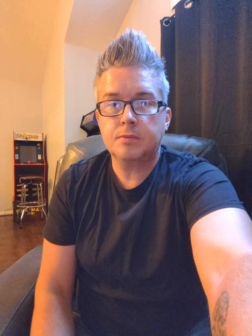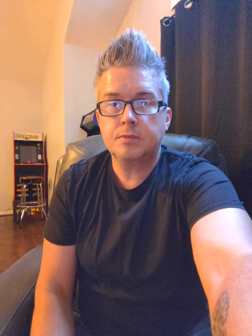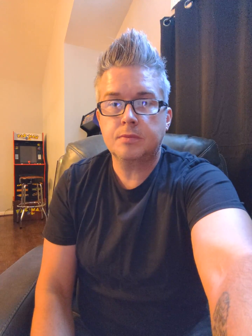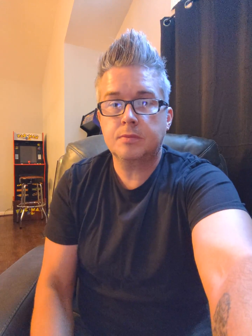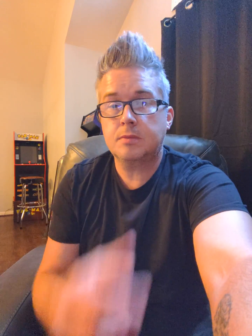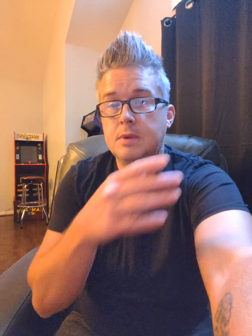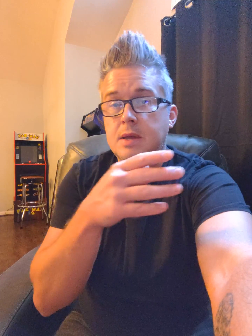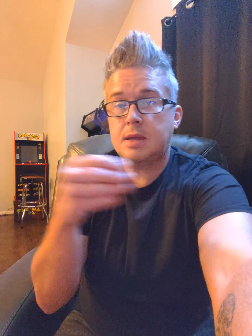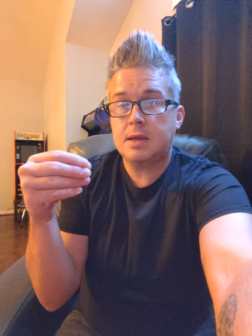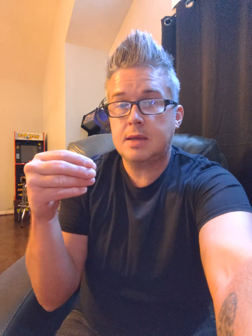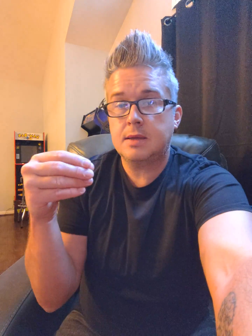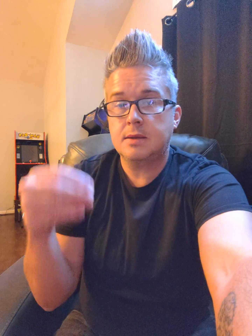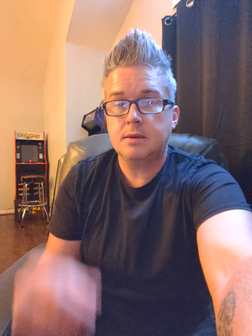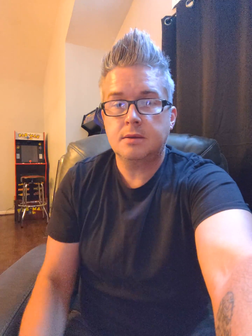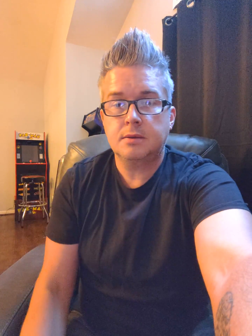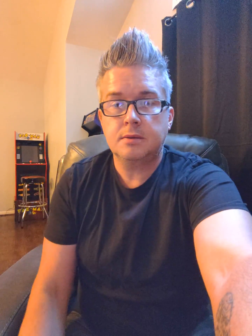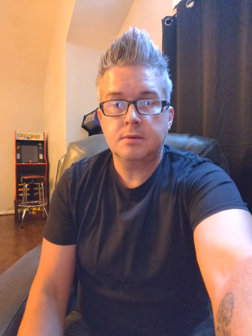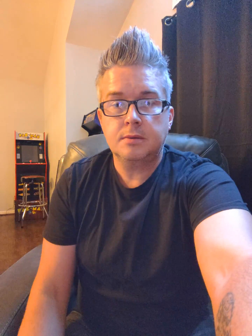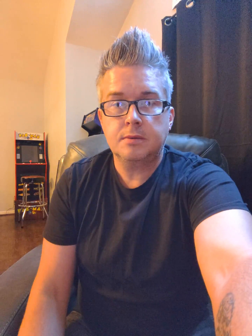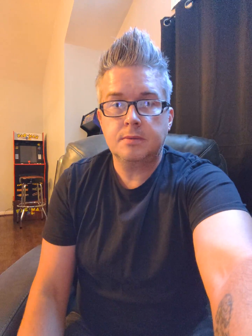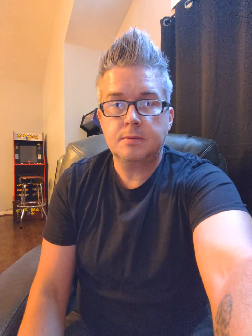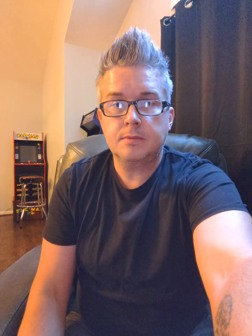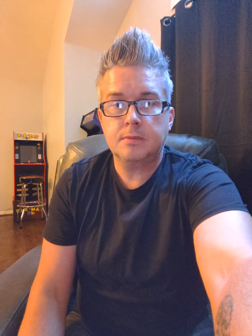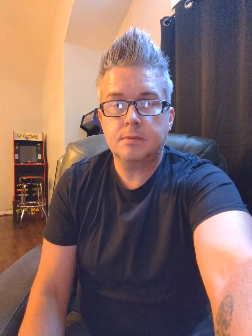and